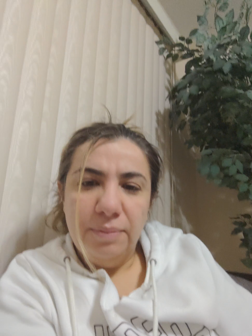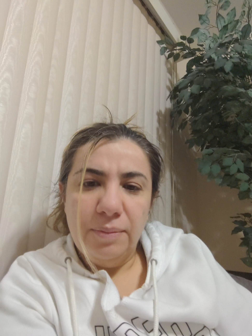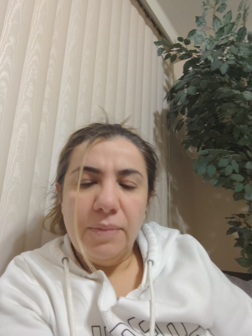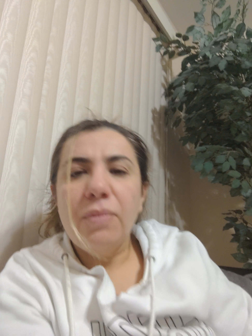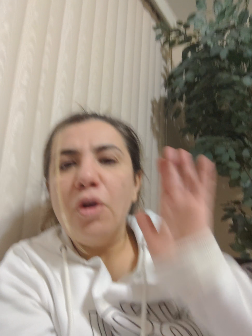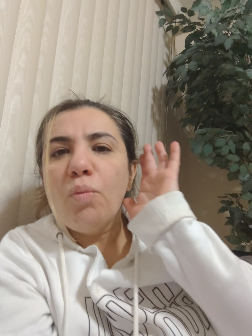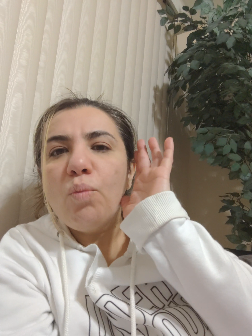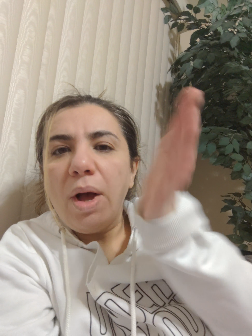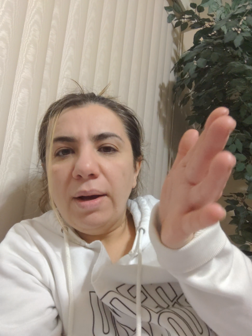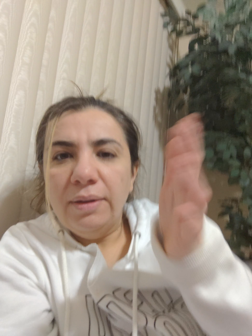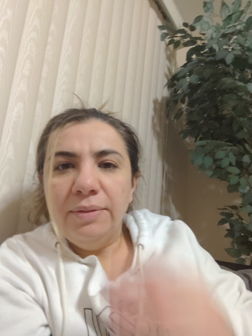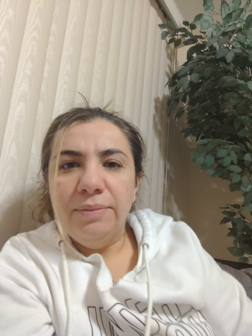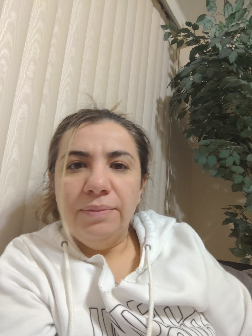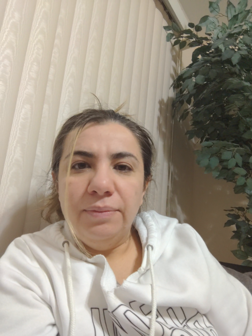will